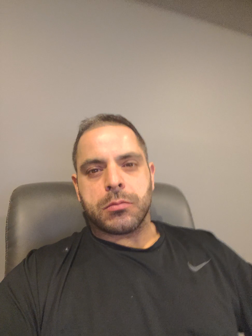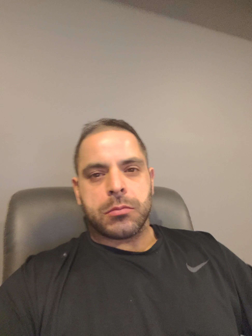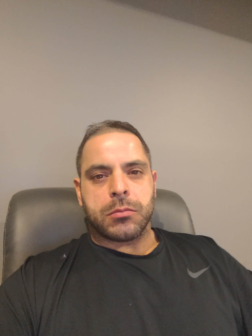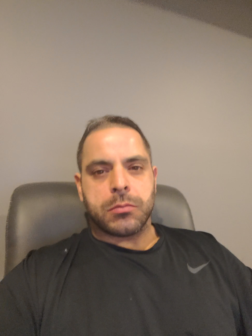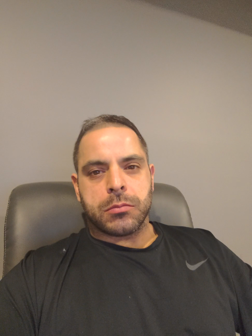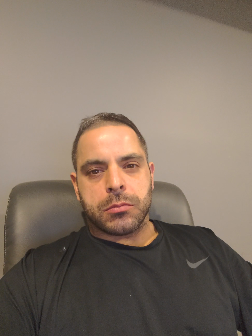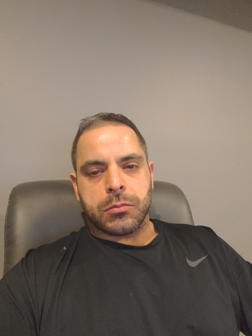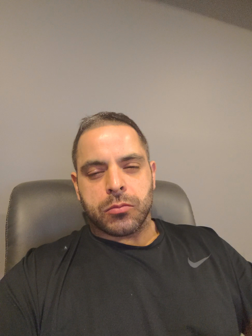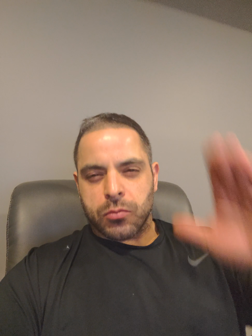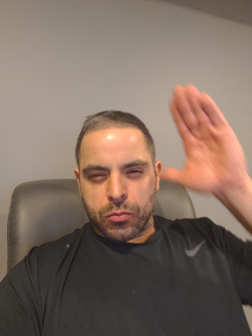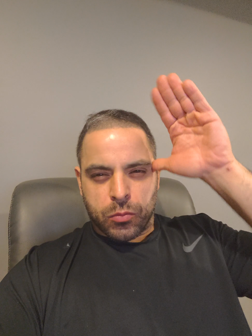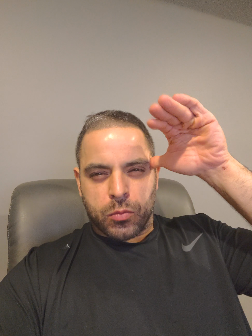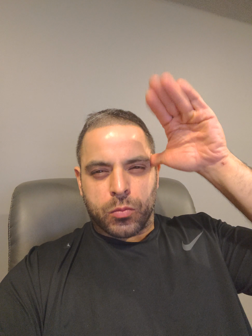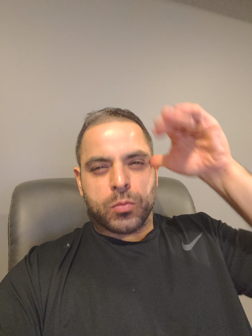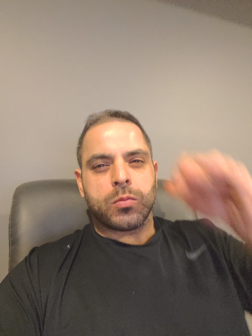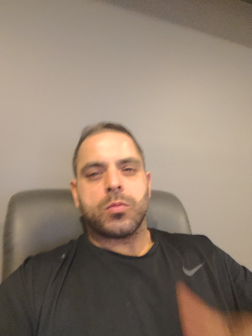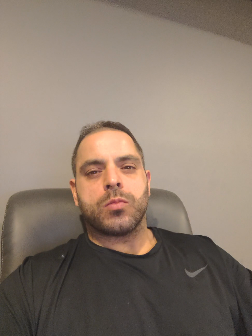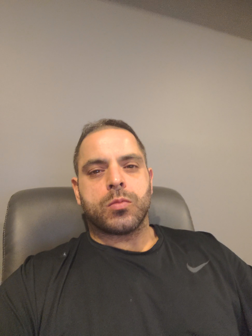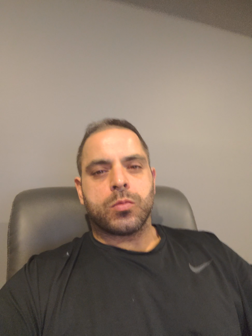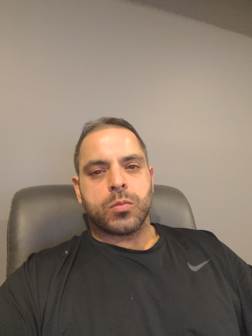donkey